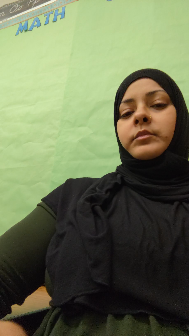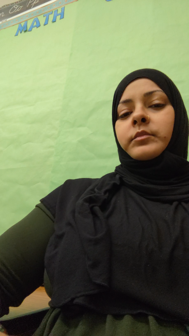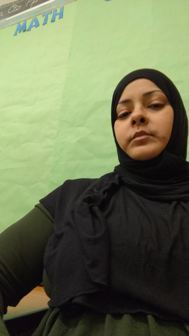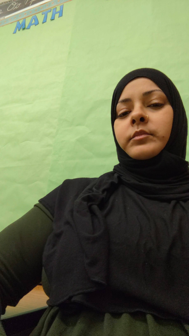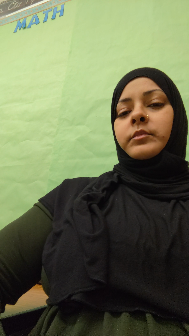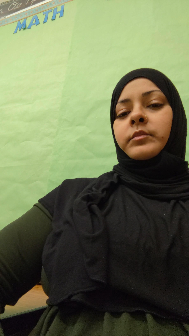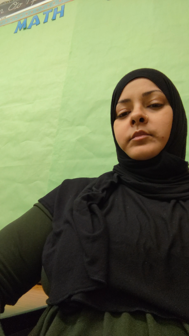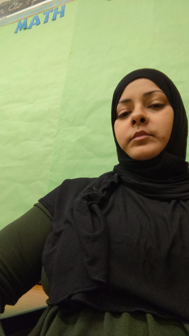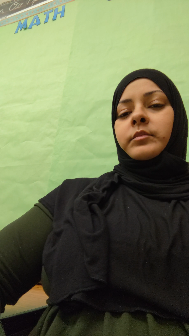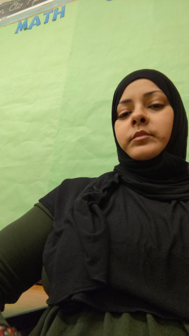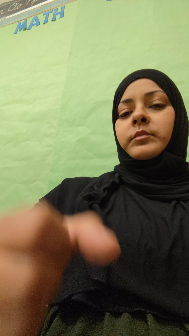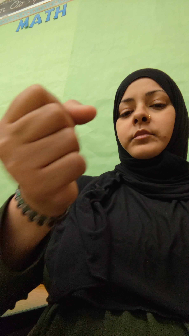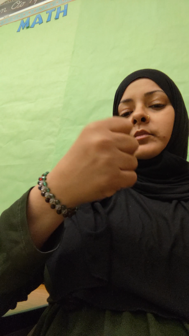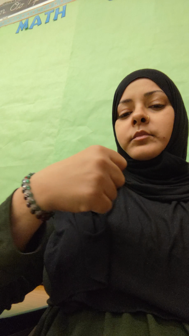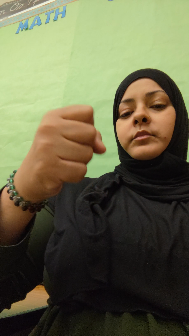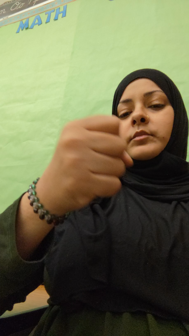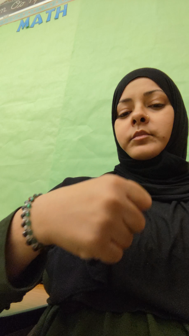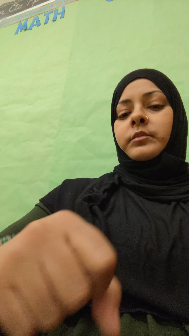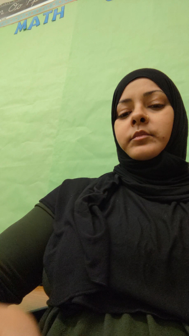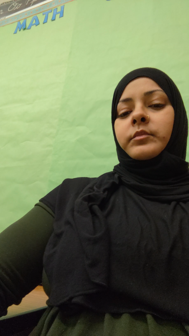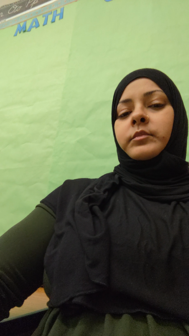coffee